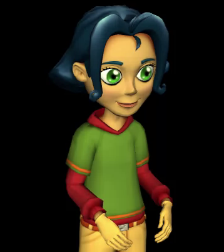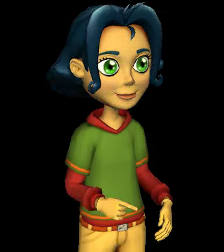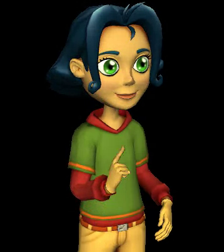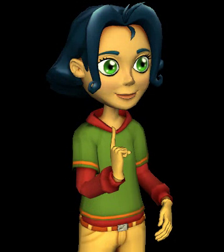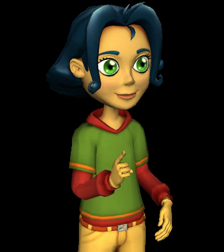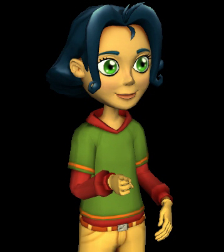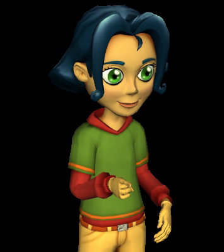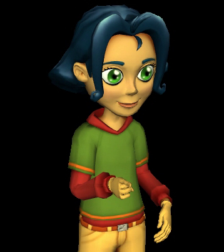واجب